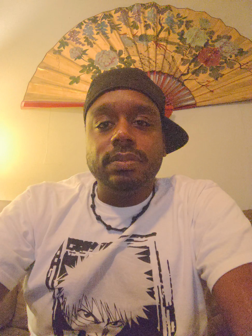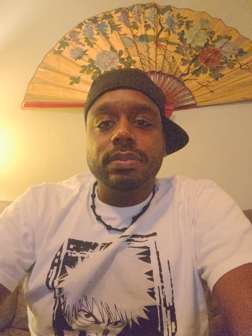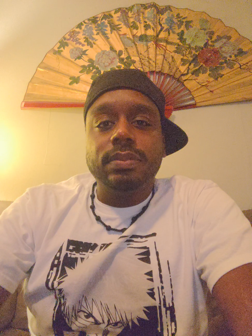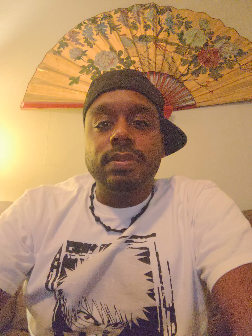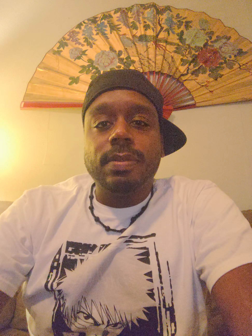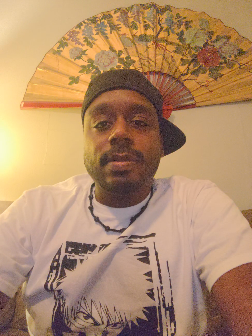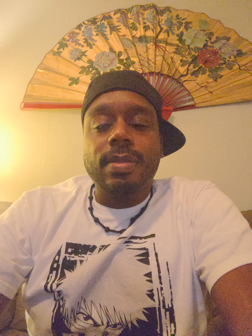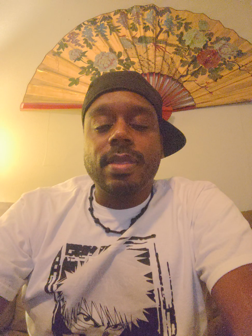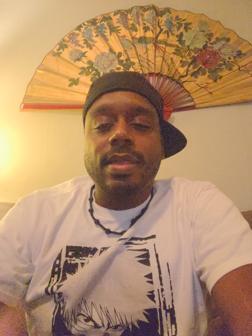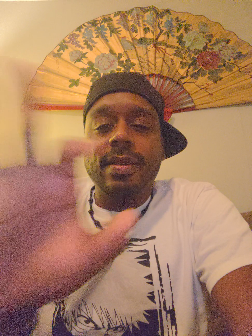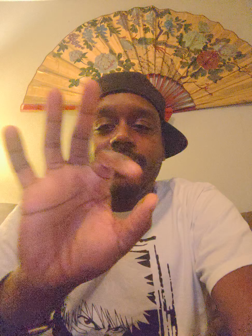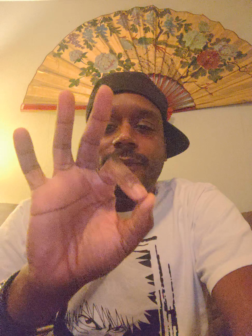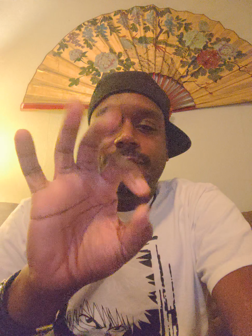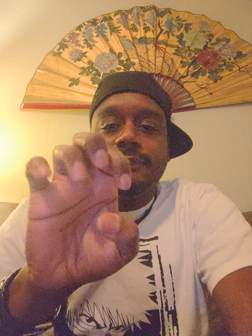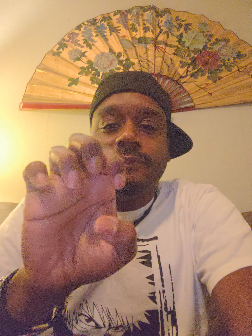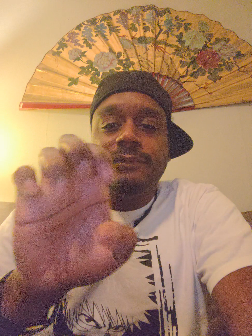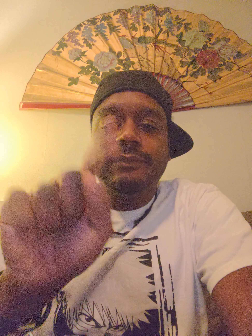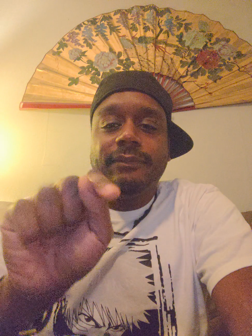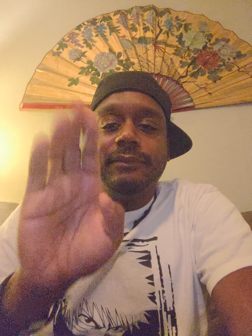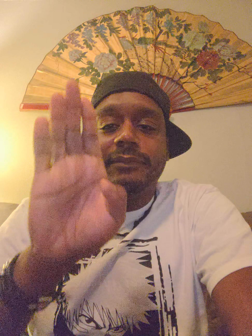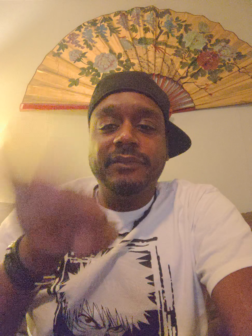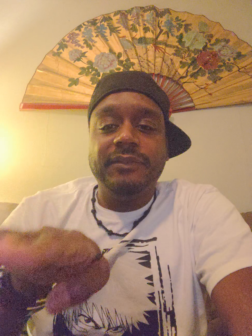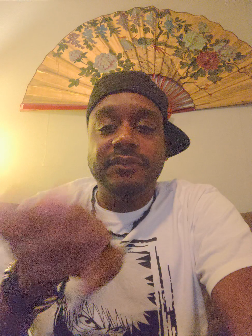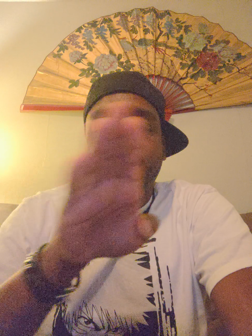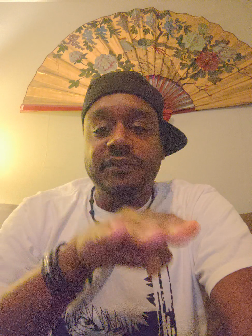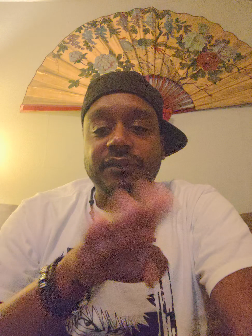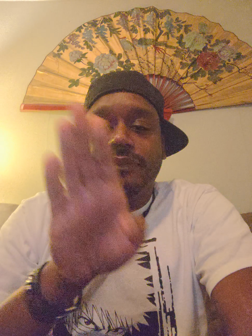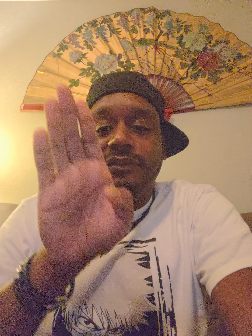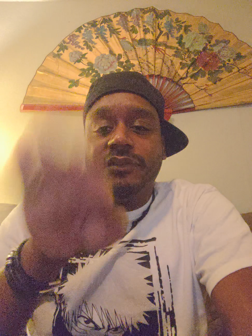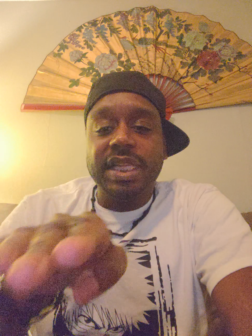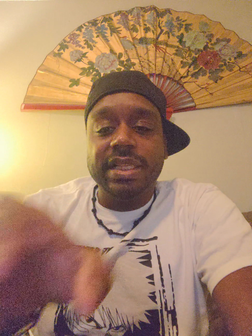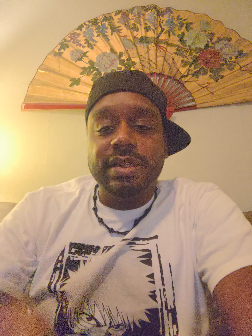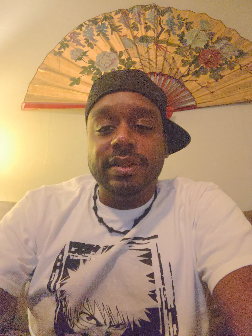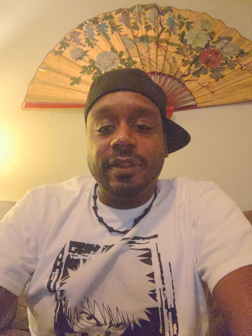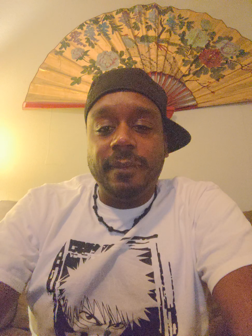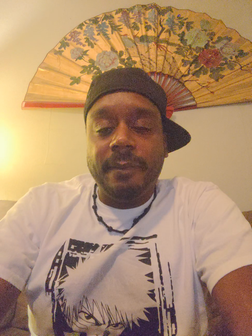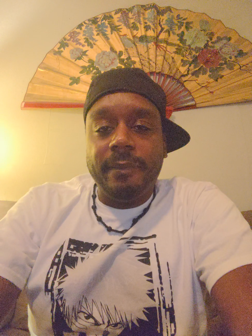feet